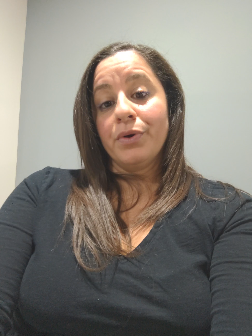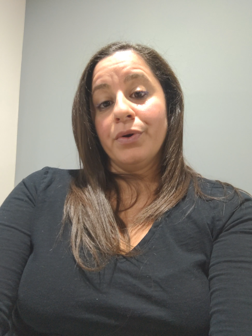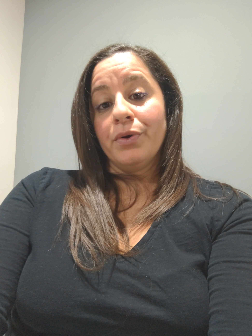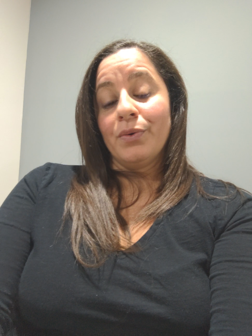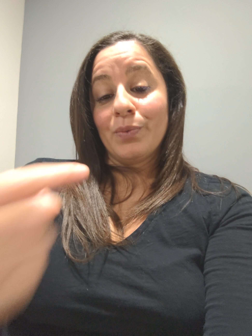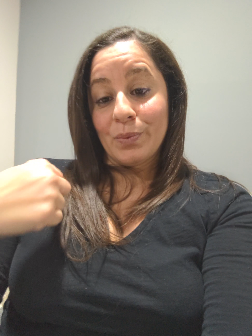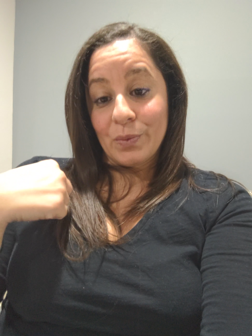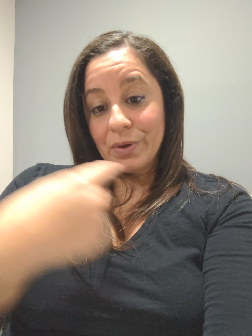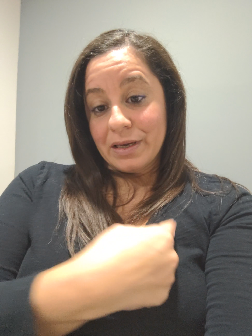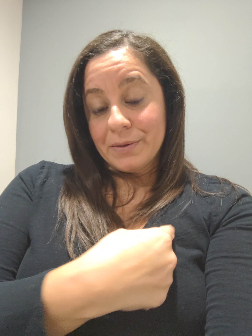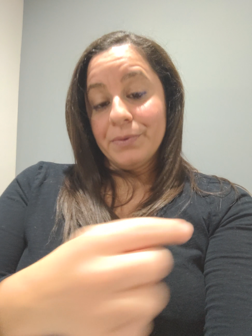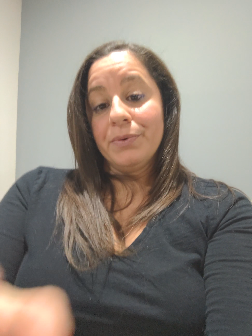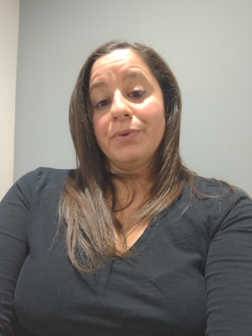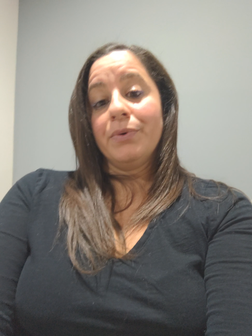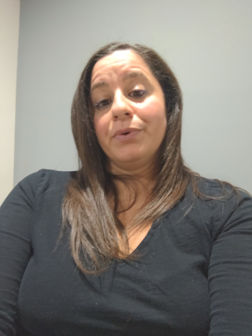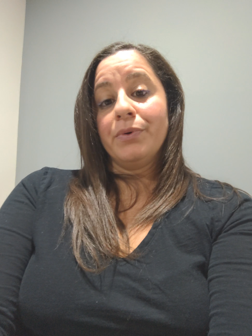we